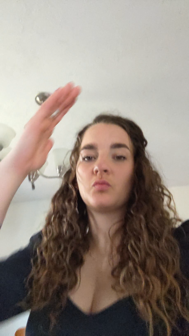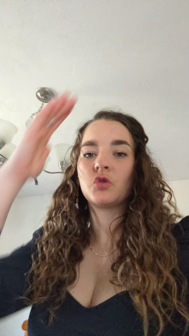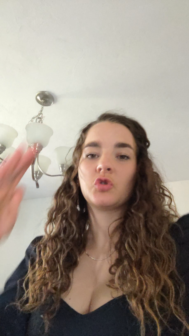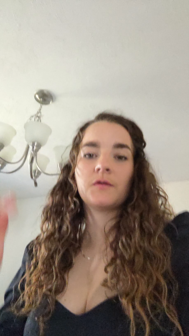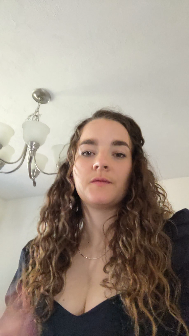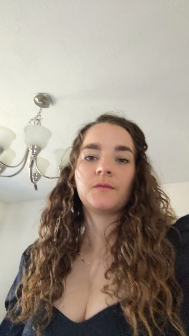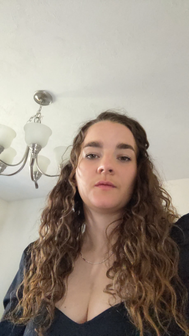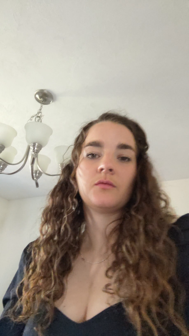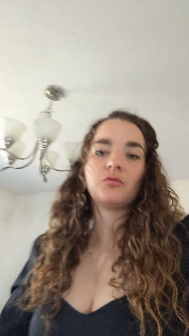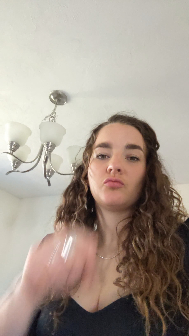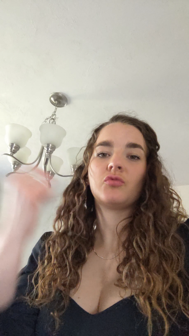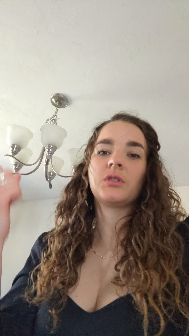break